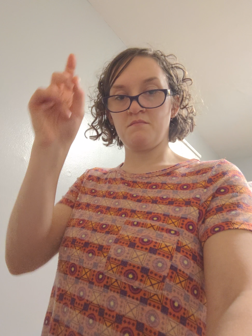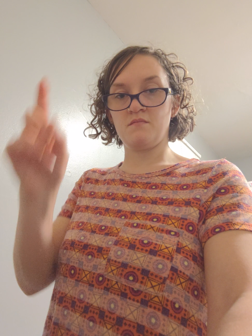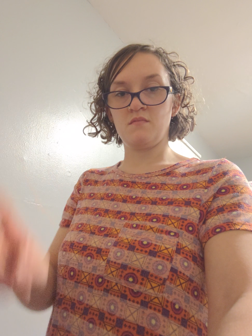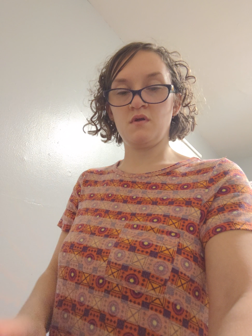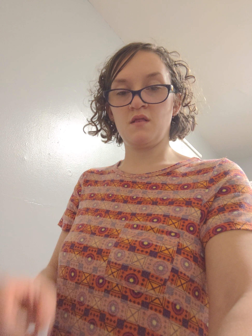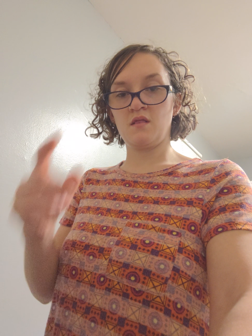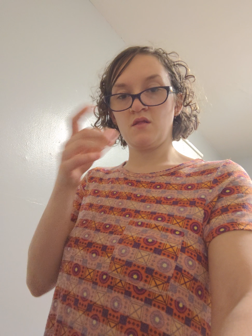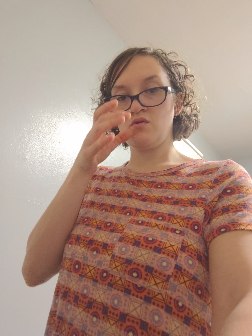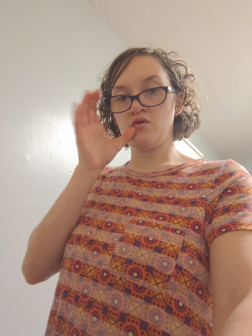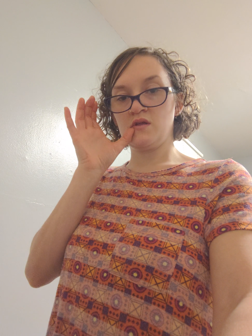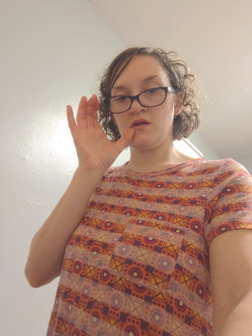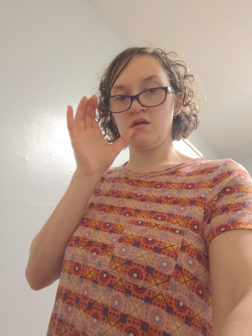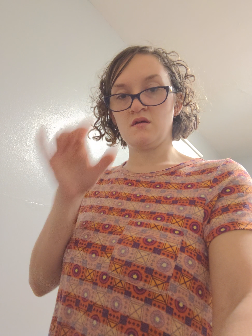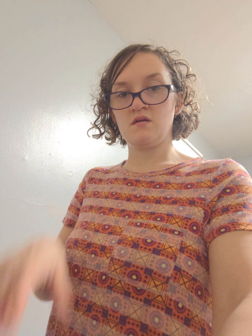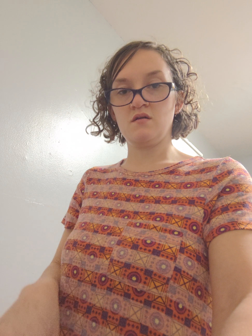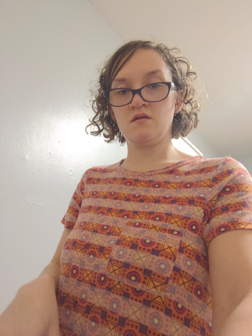drink